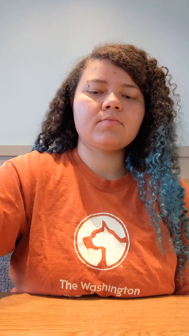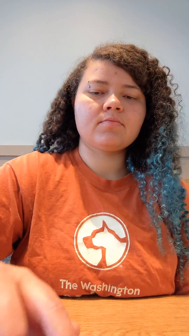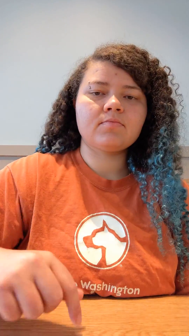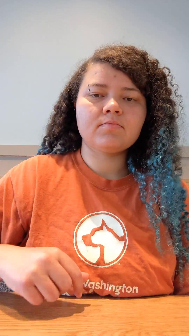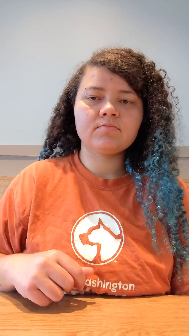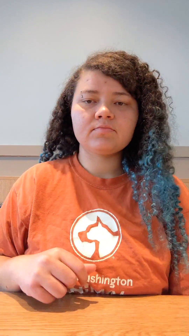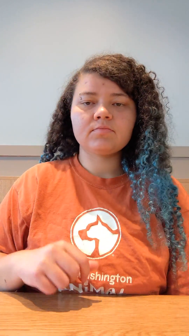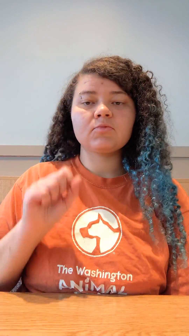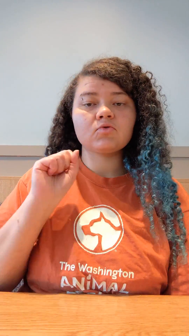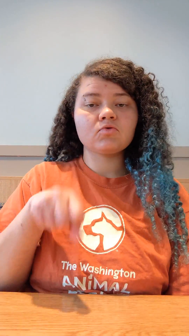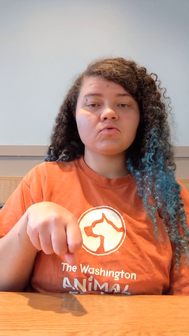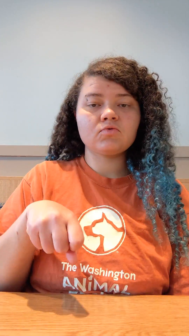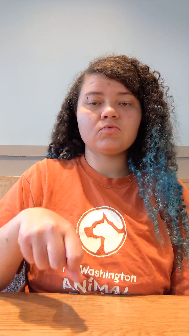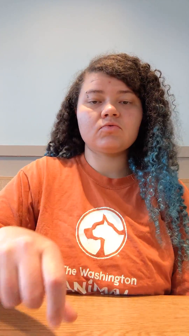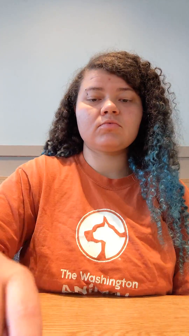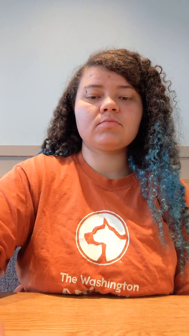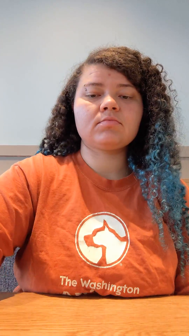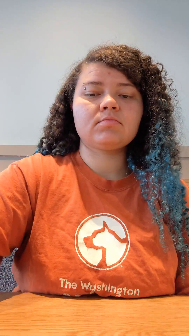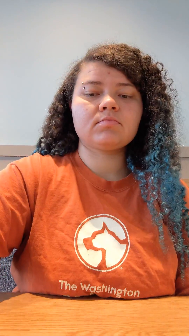could